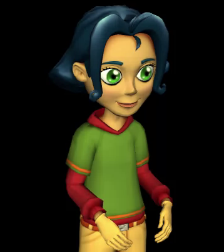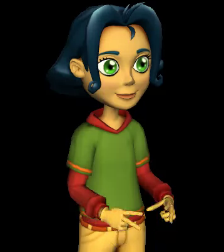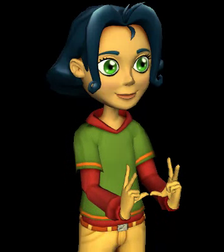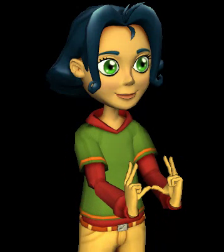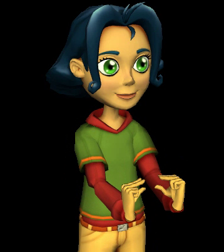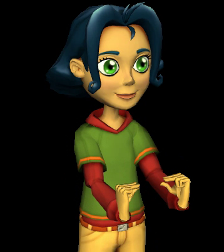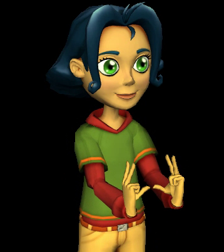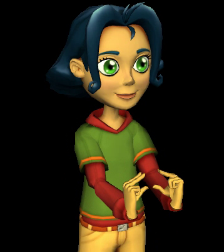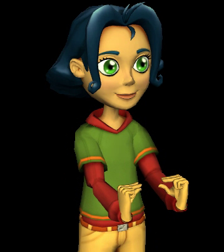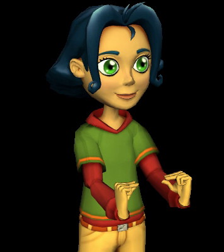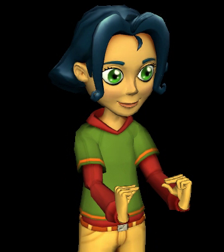يشرح